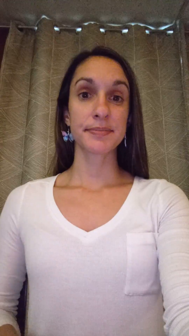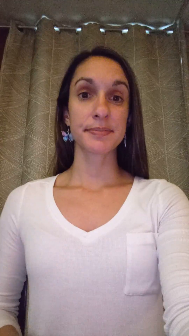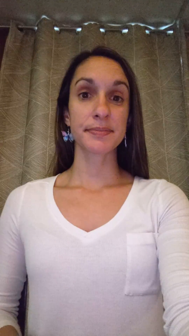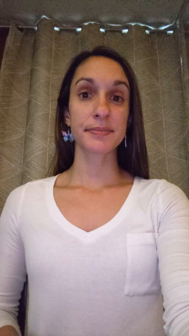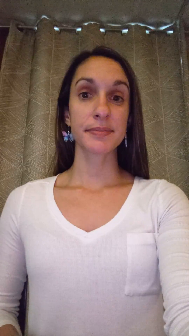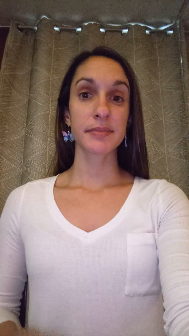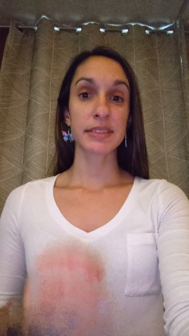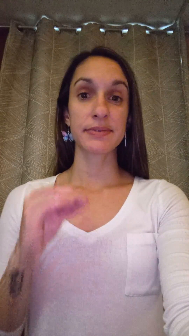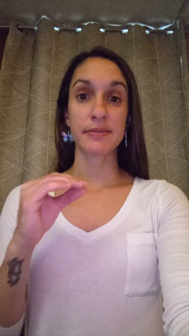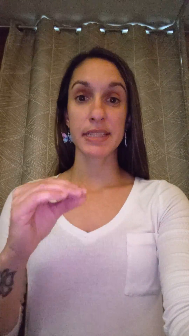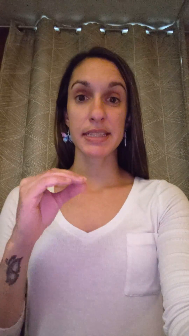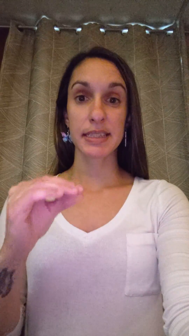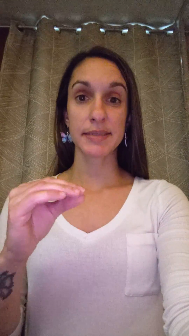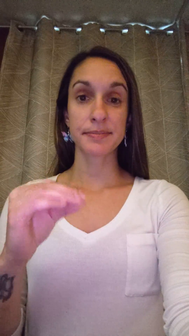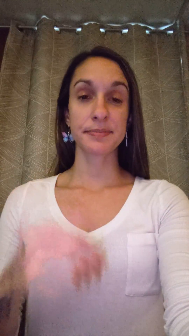fix